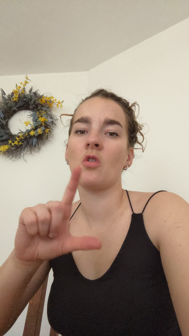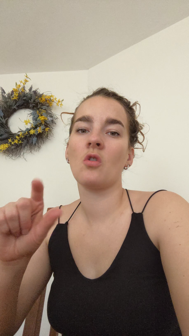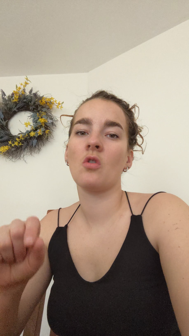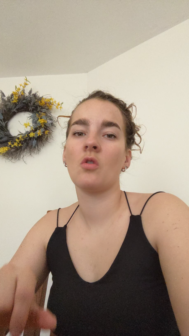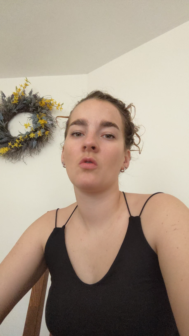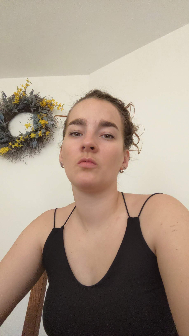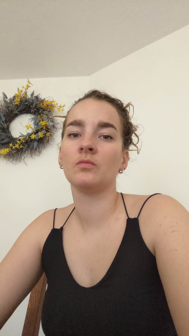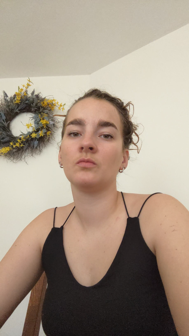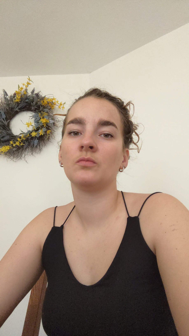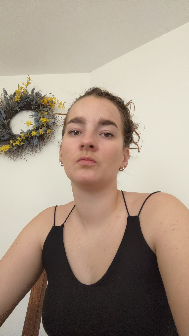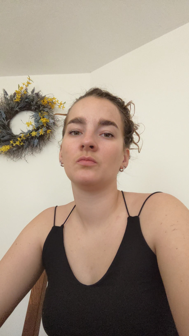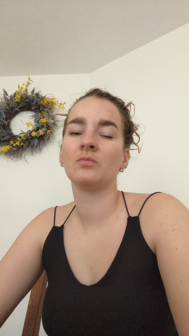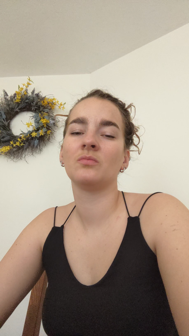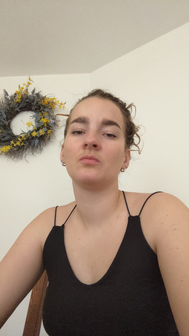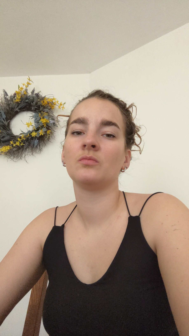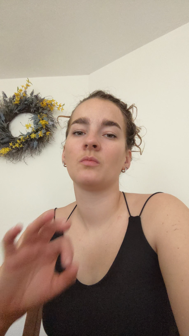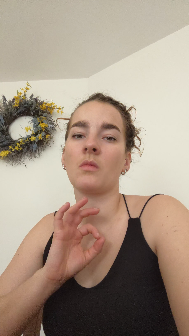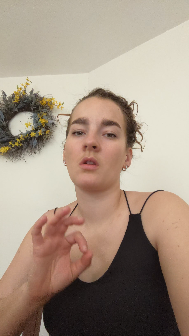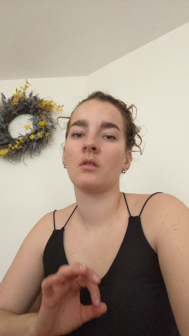button